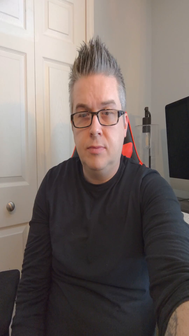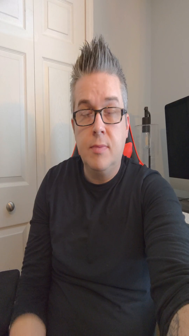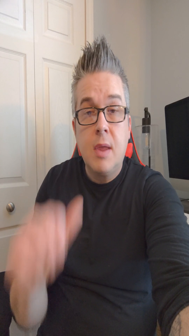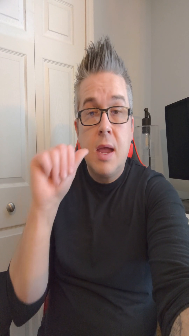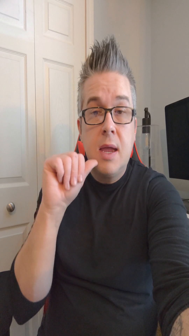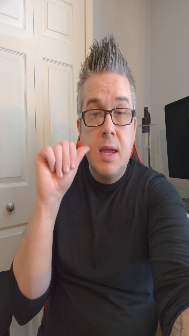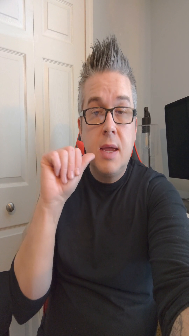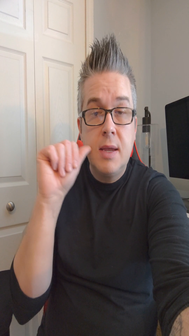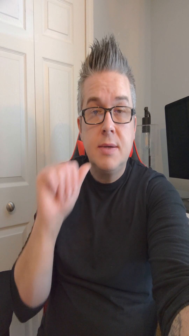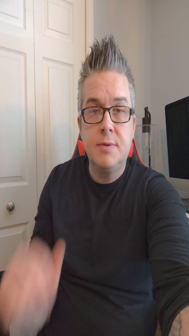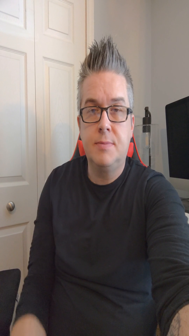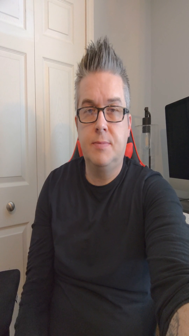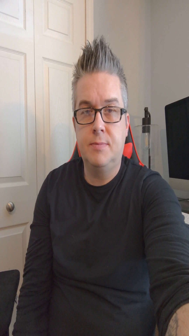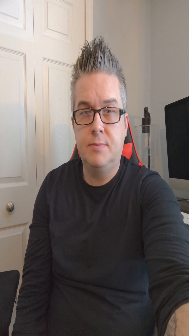aunt